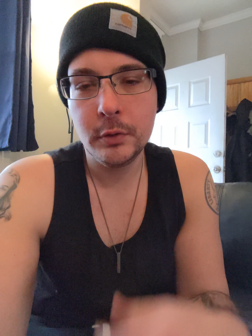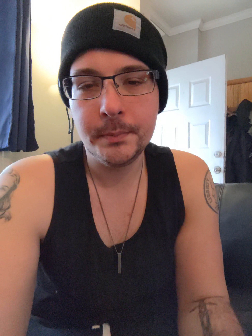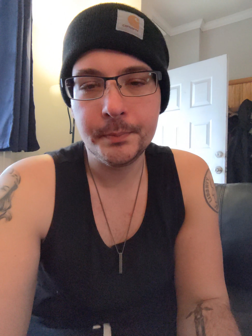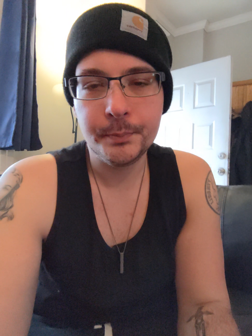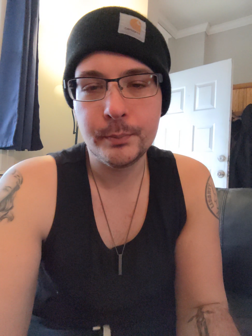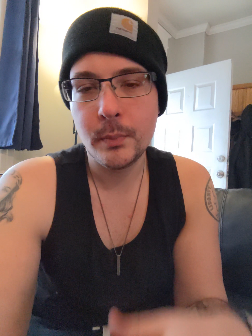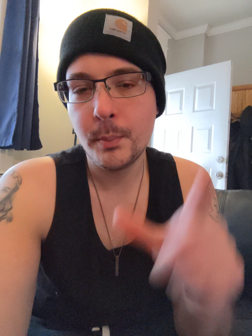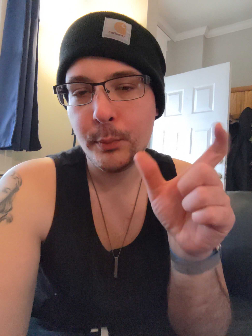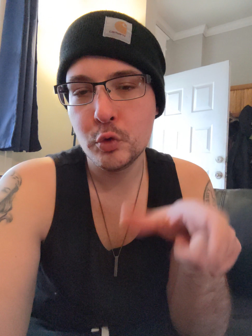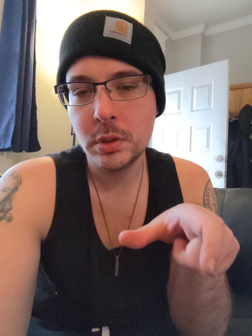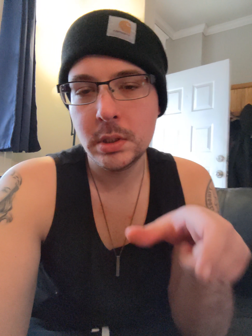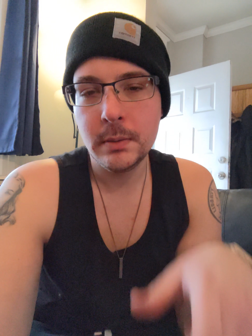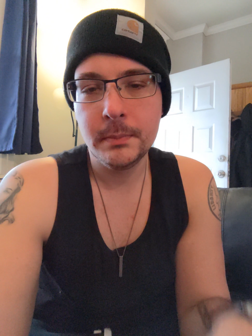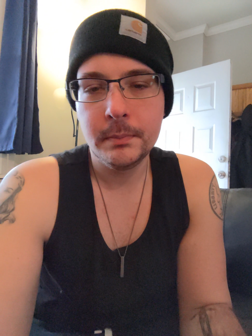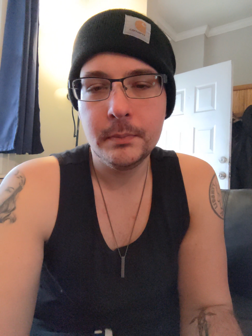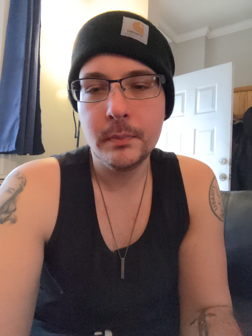person